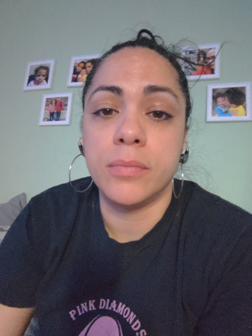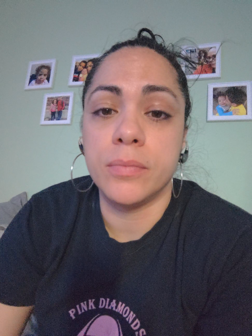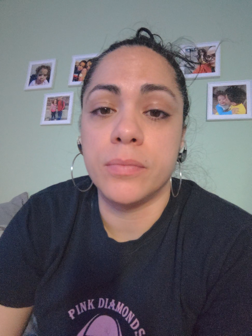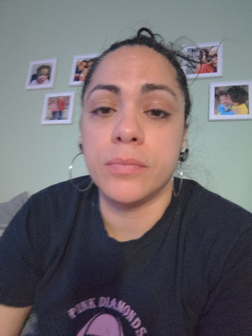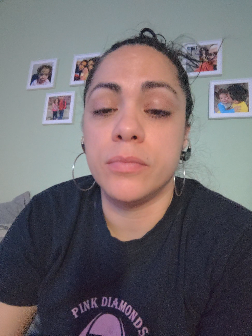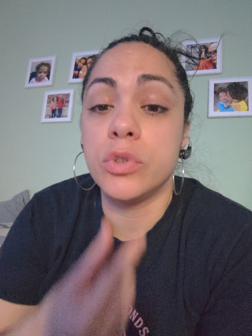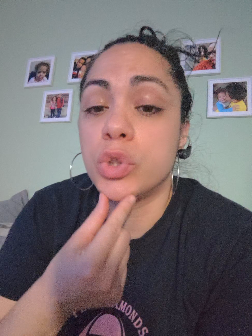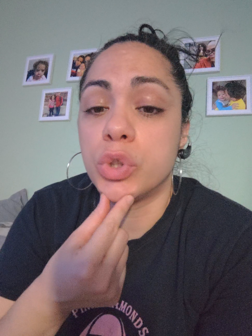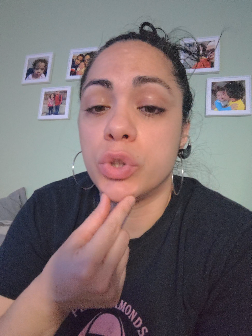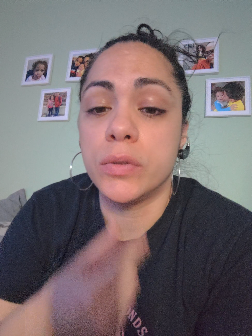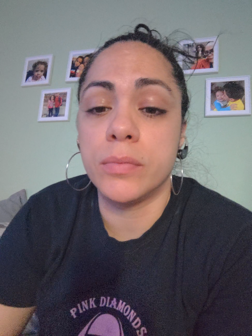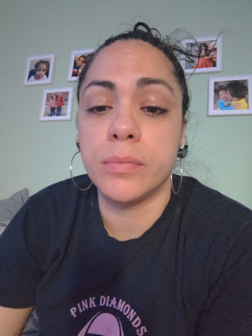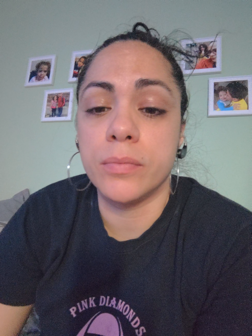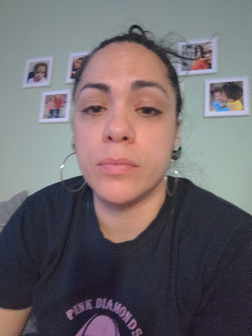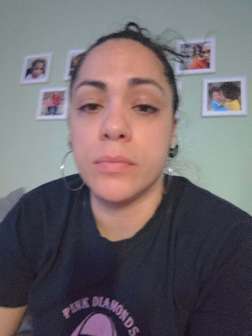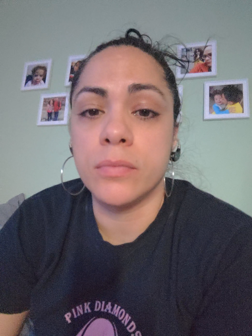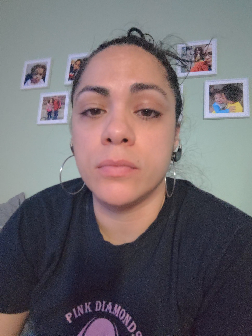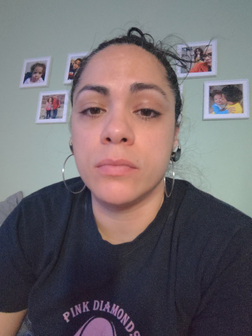chin